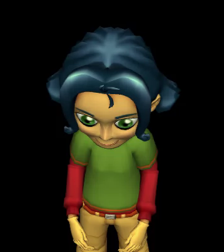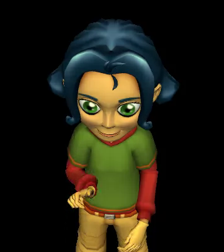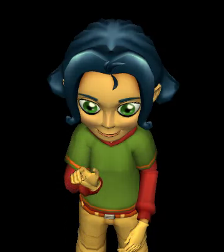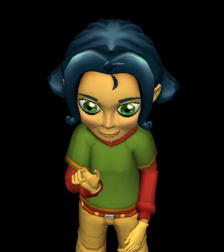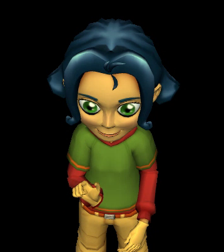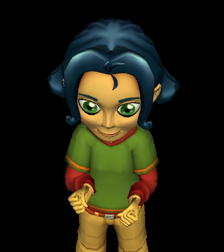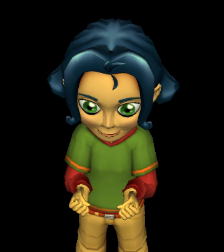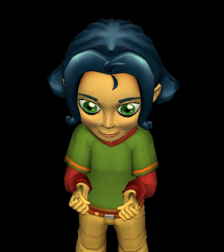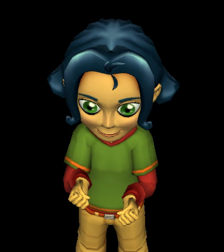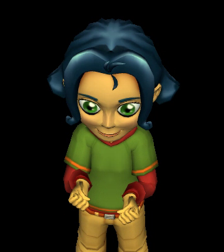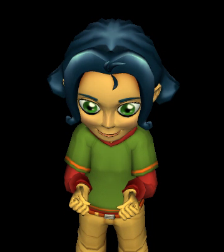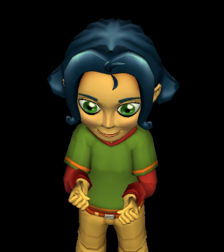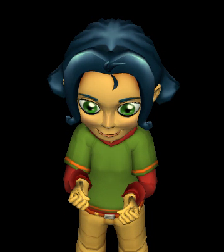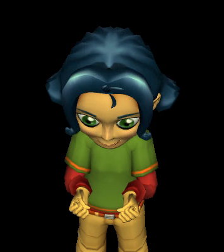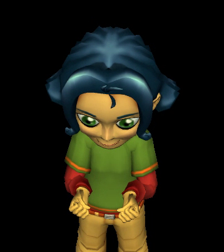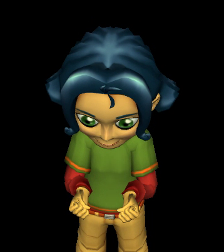سائق